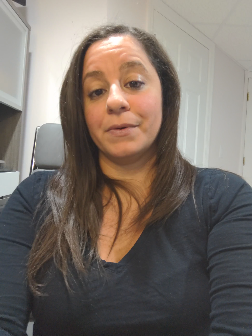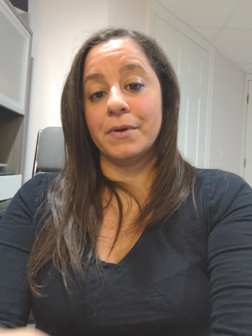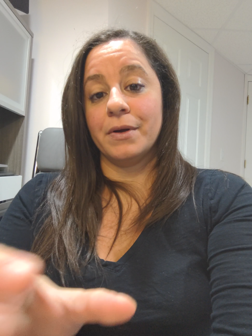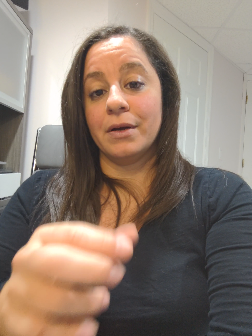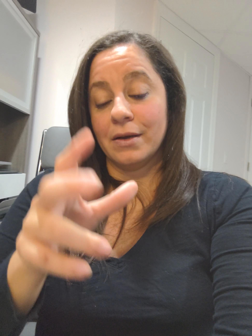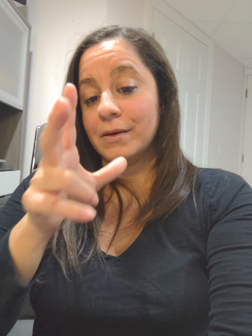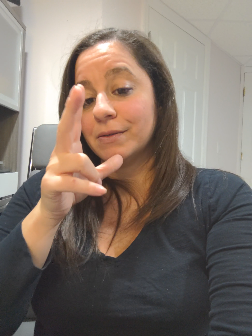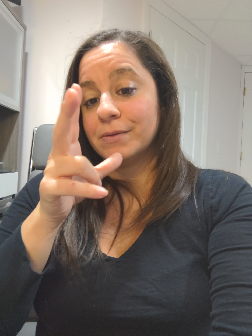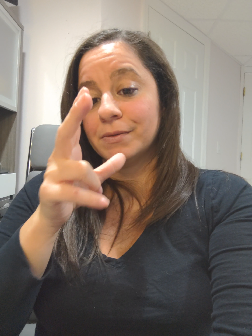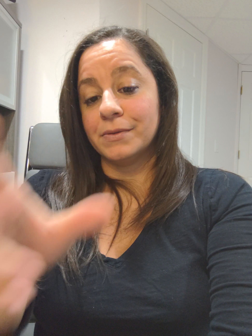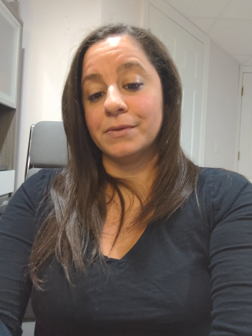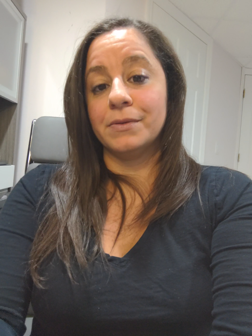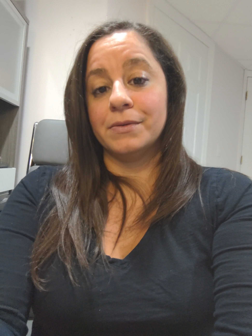hen